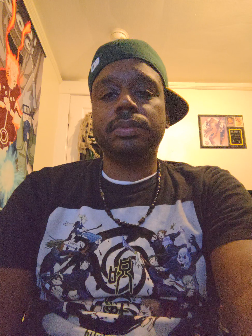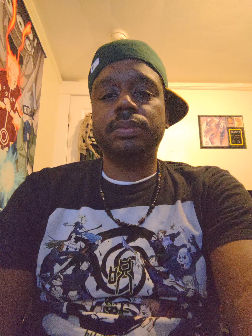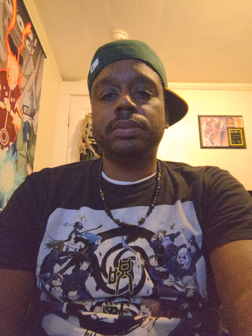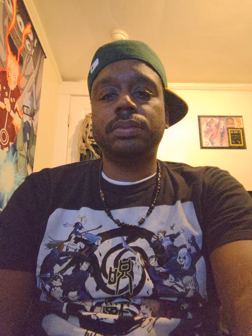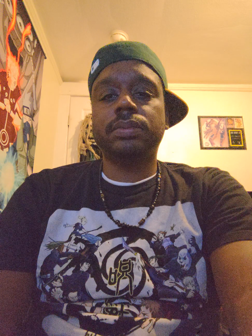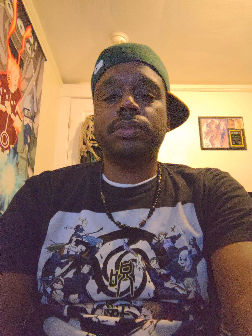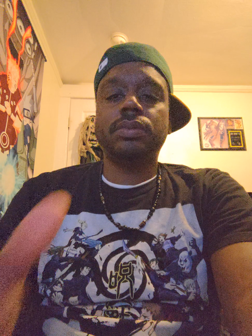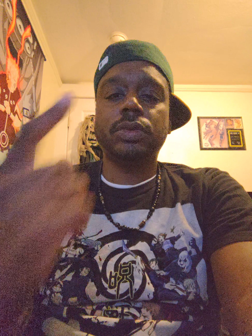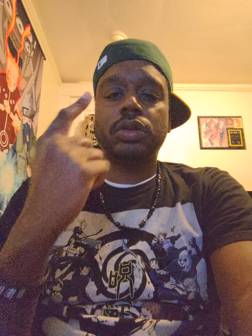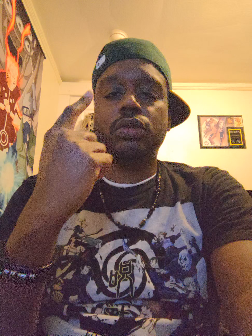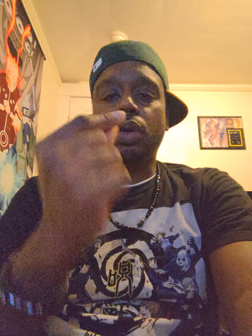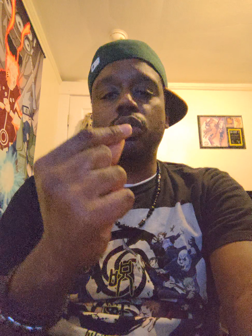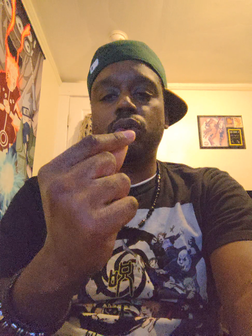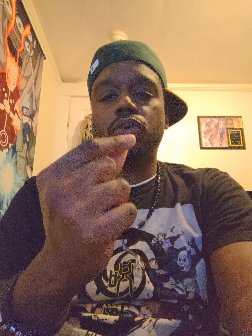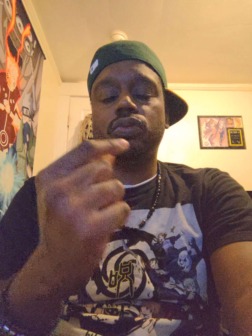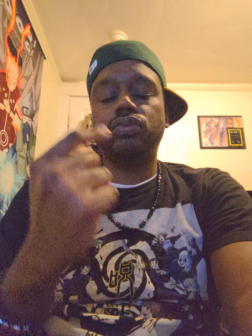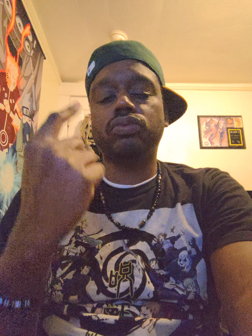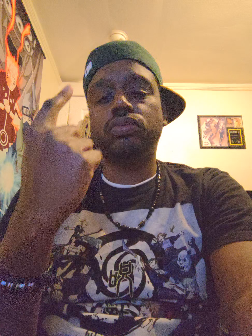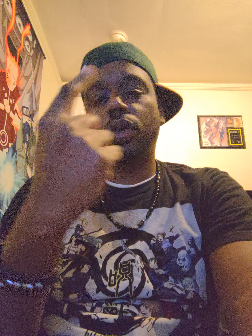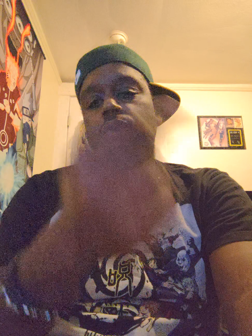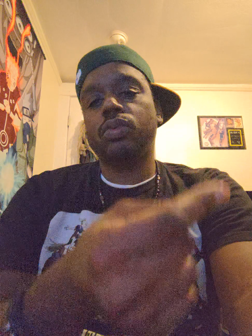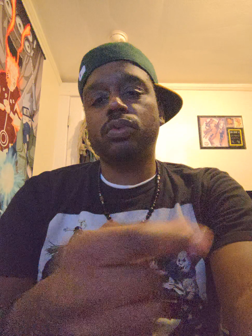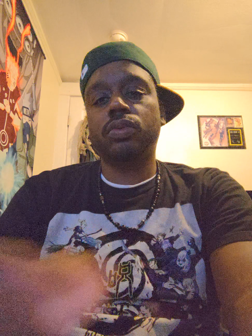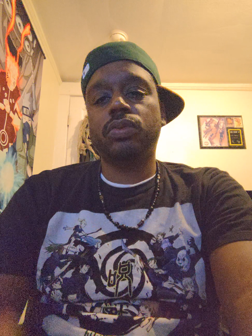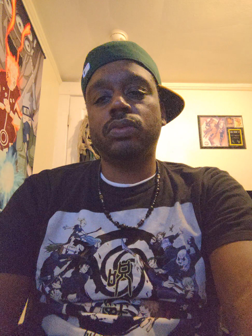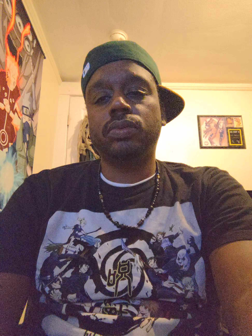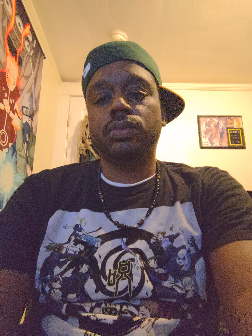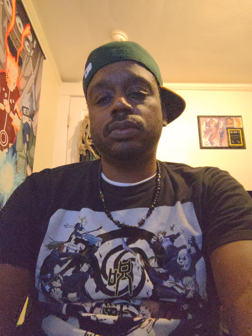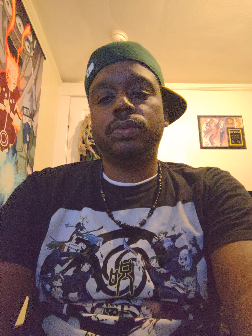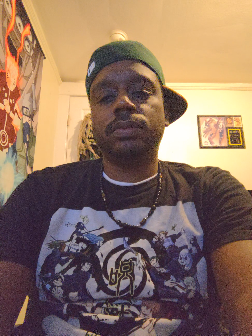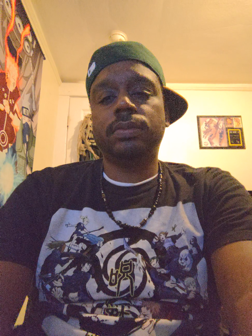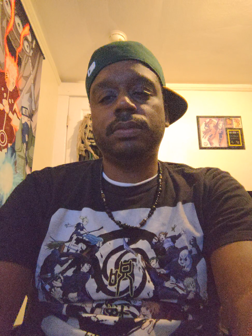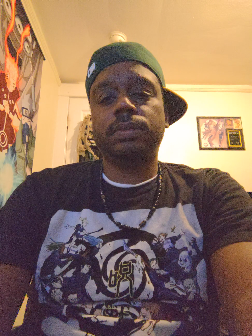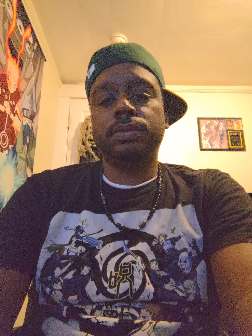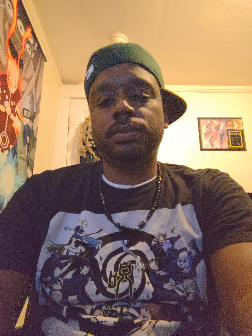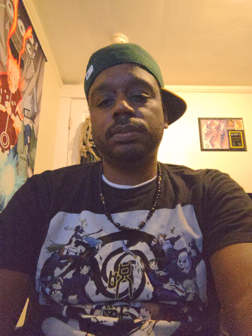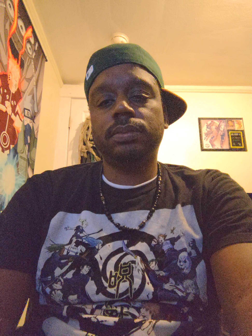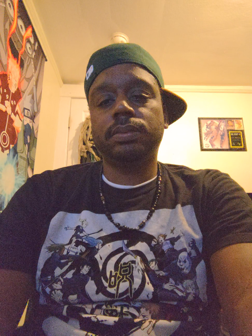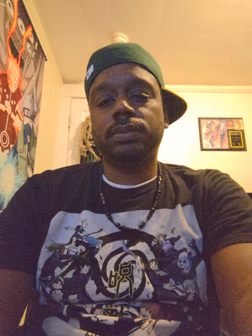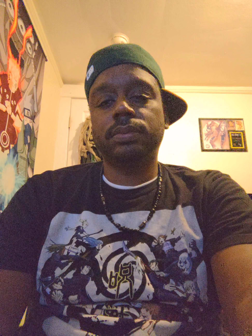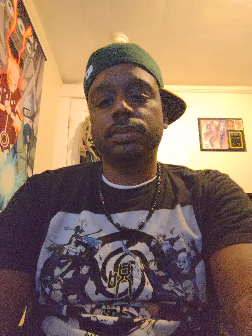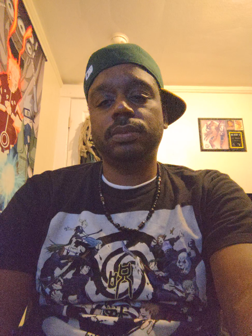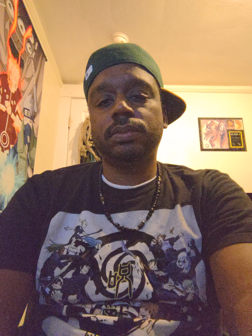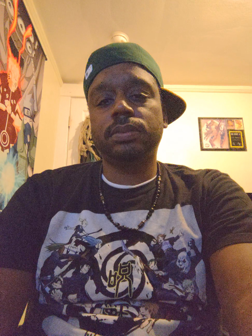go